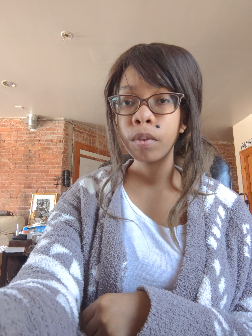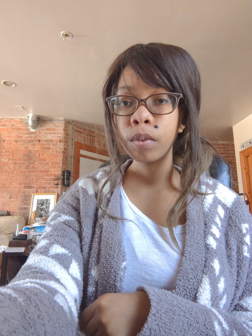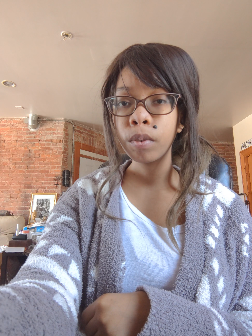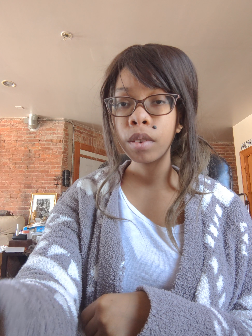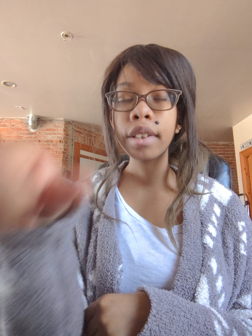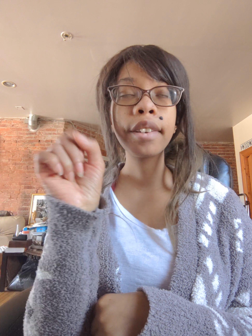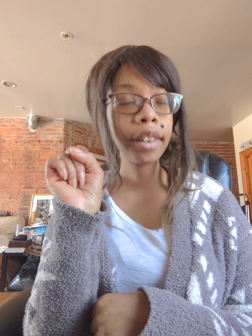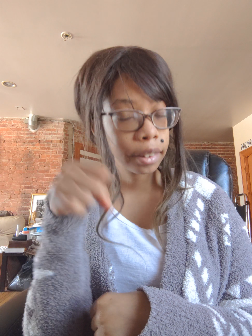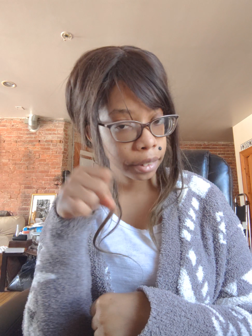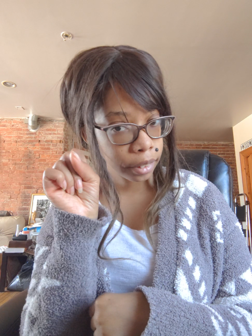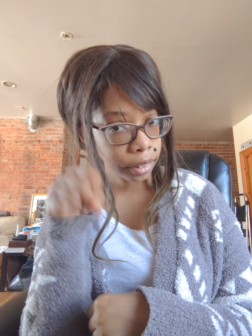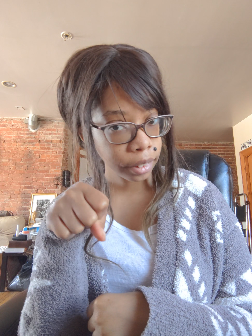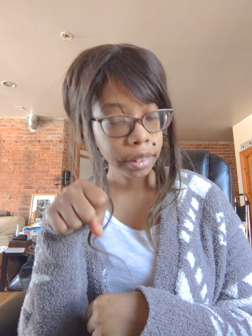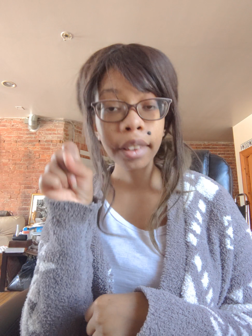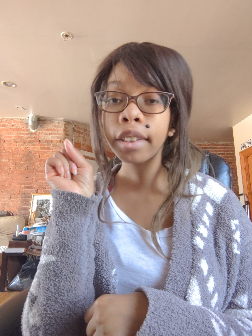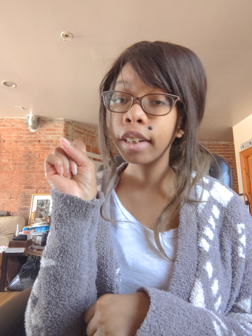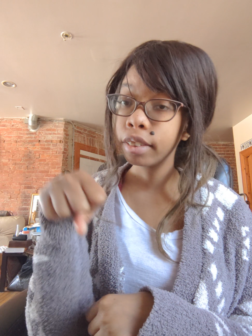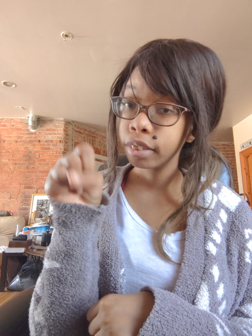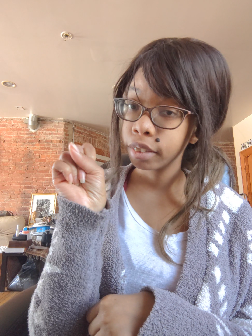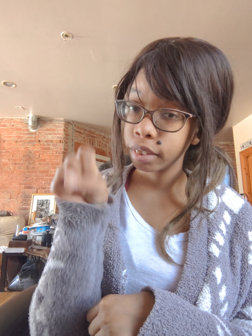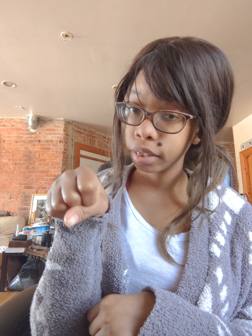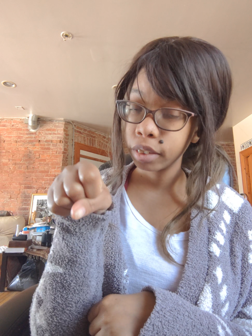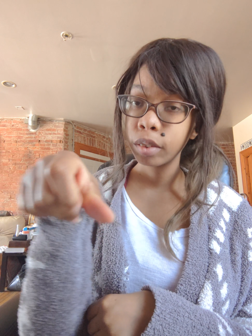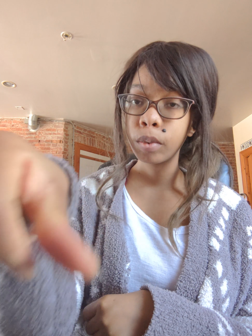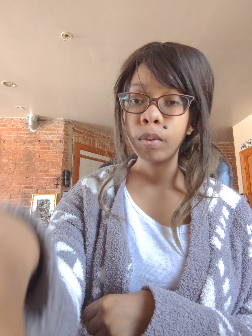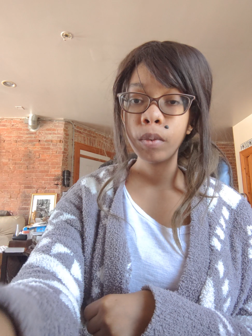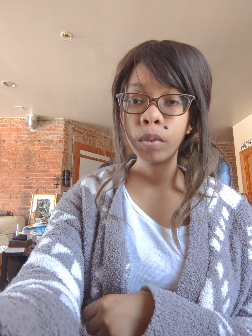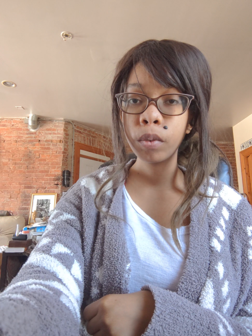yes